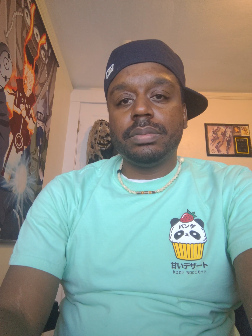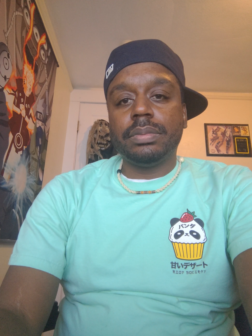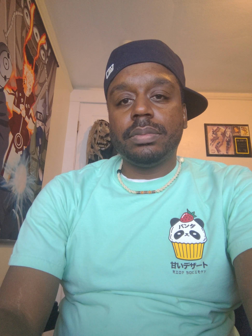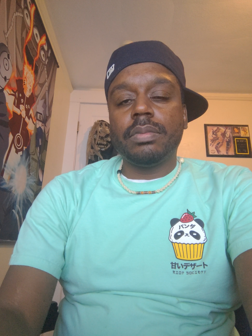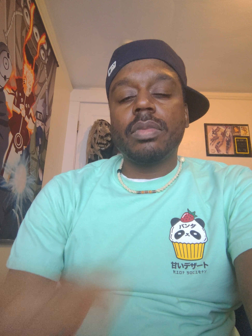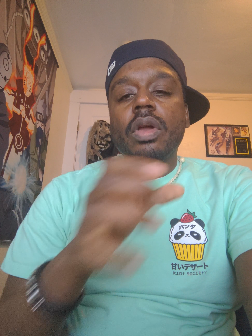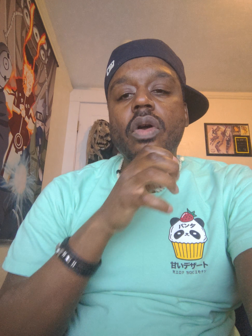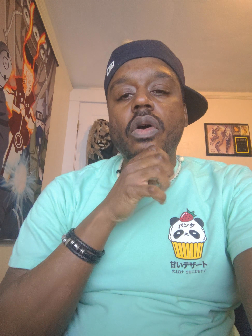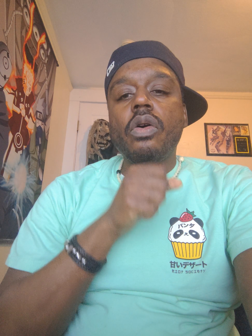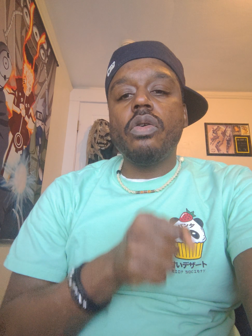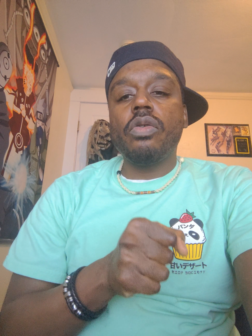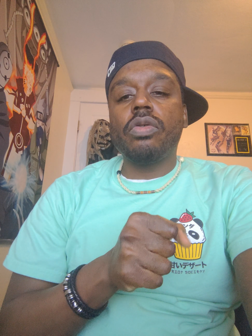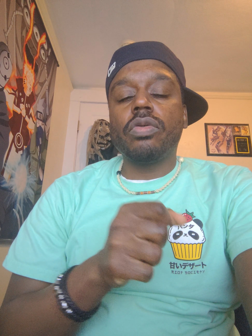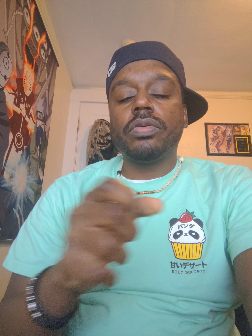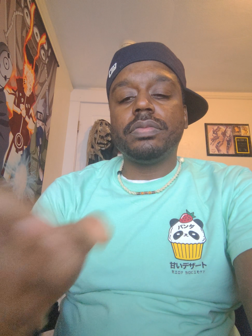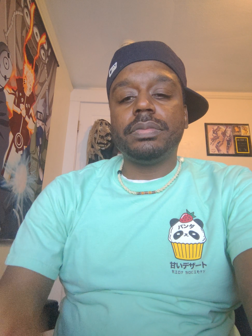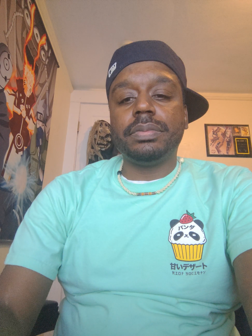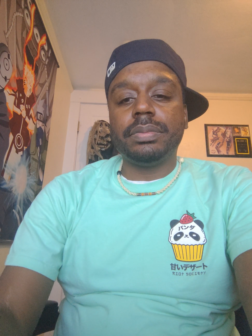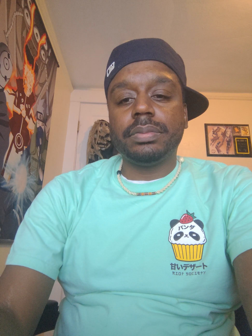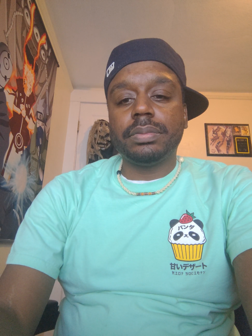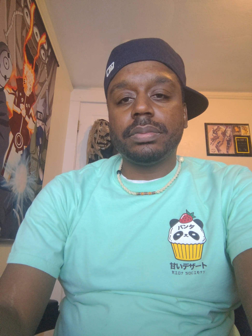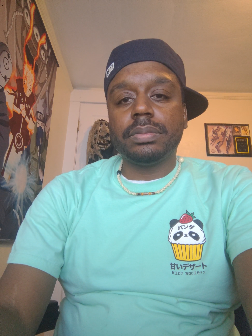old